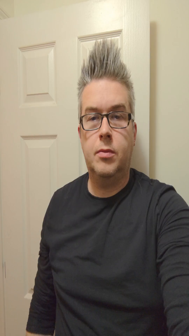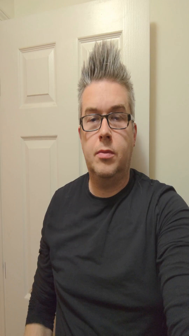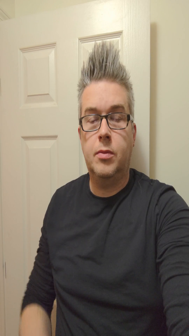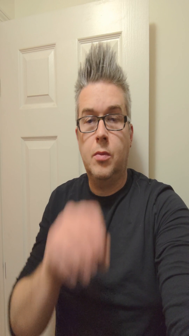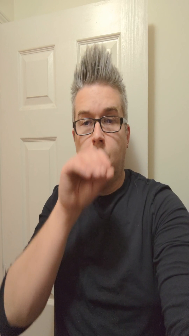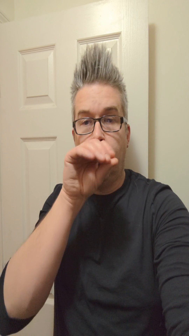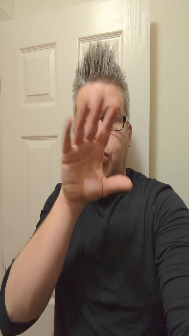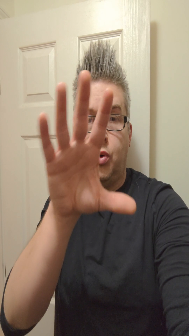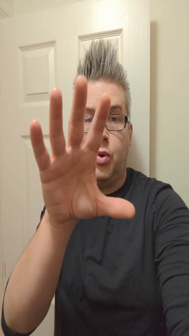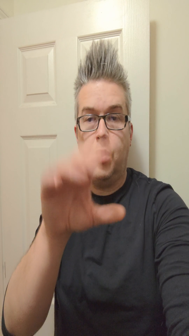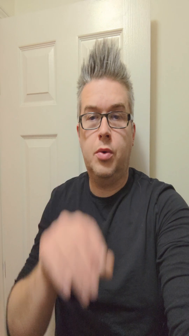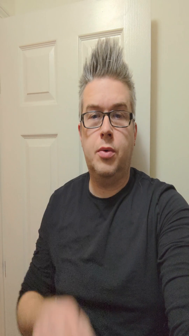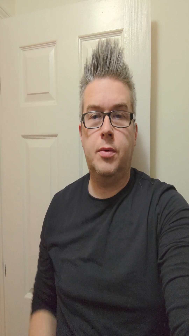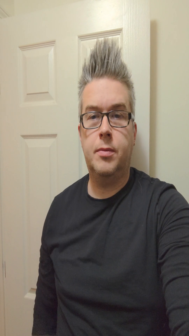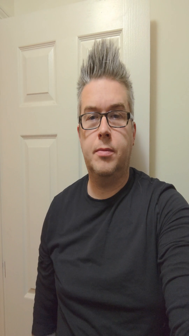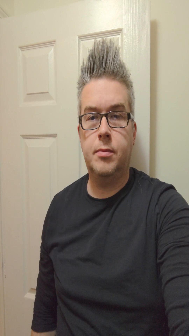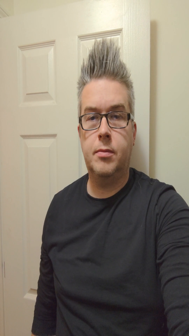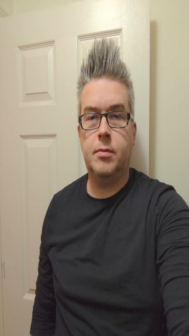blow